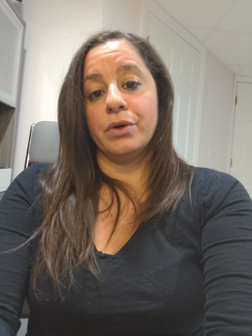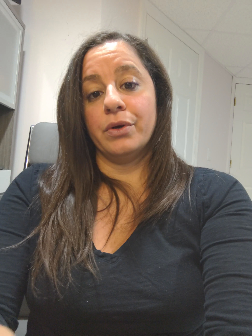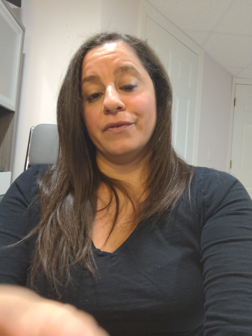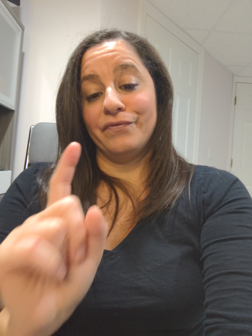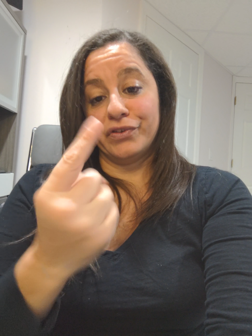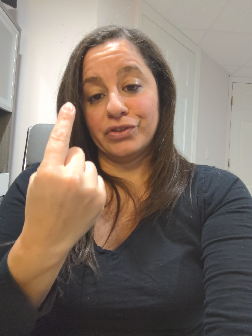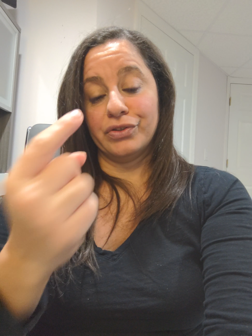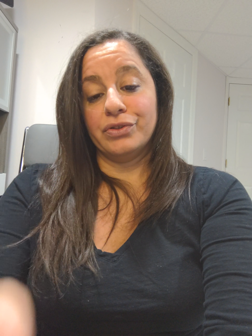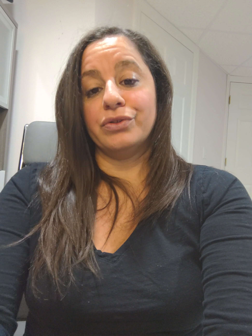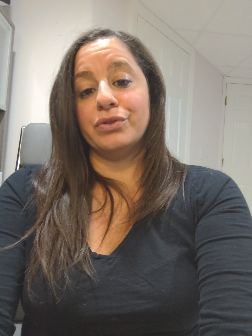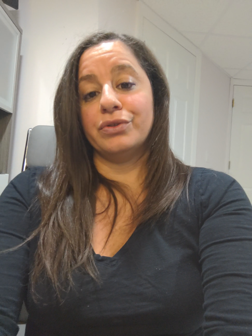first